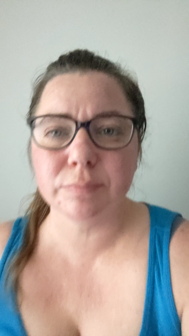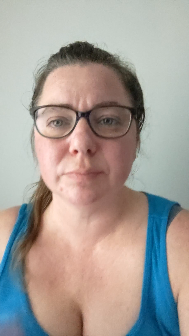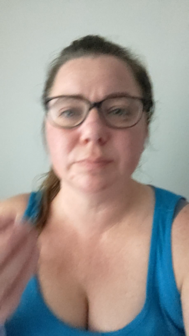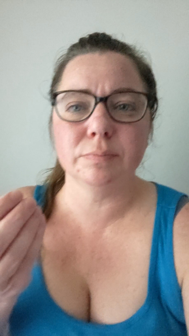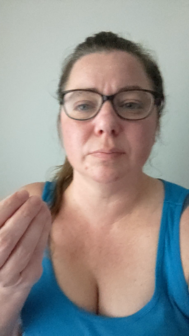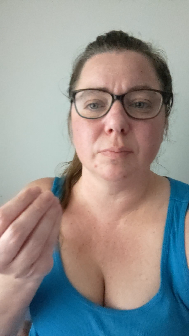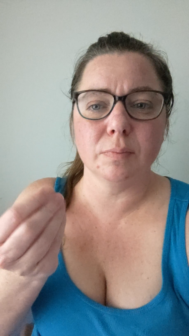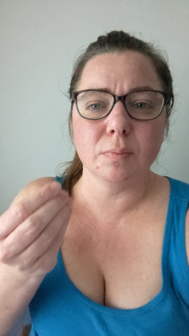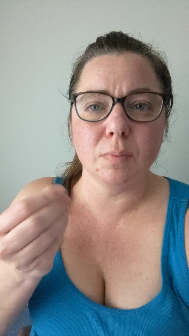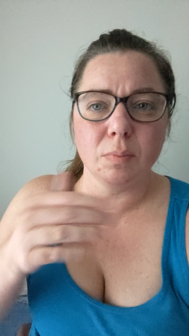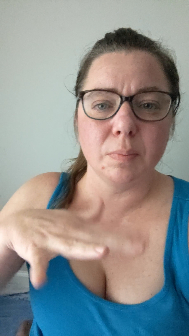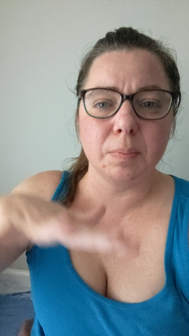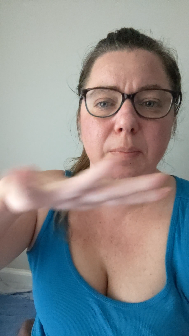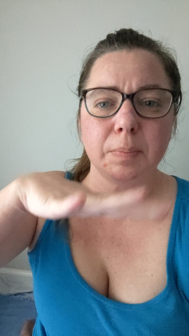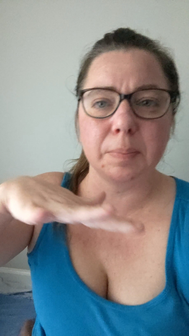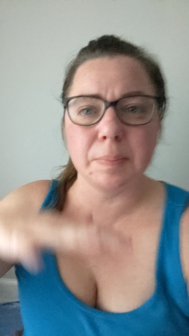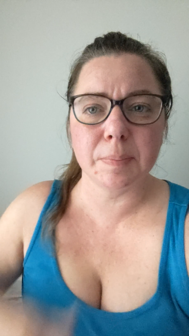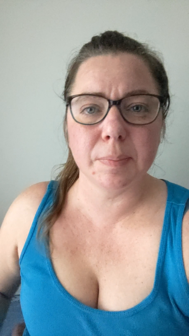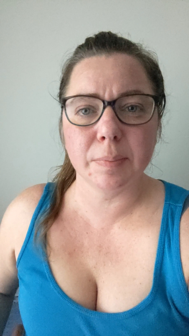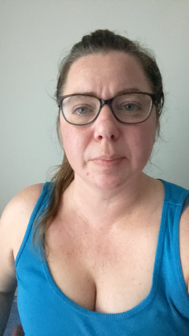garden